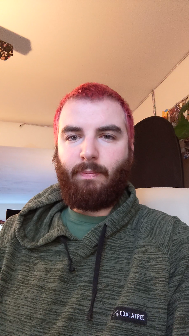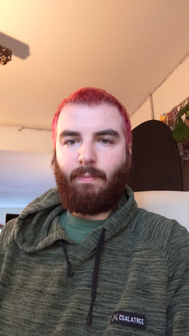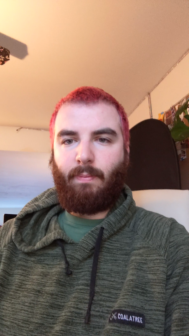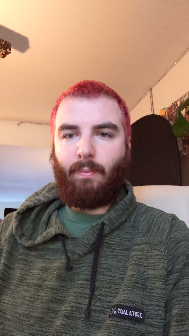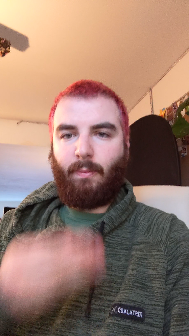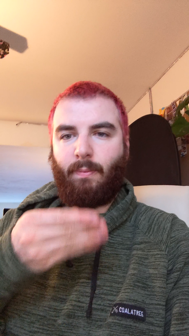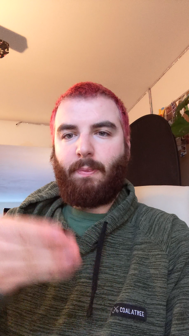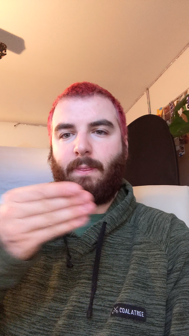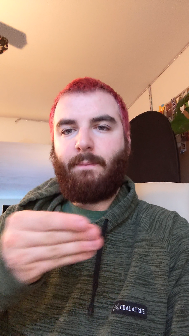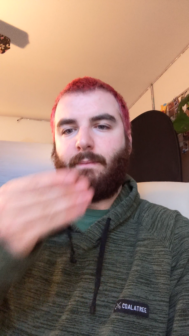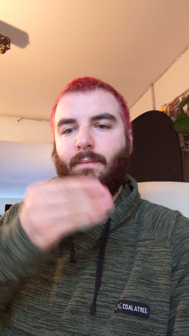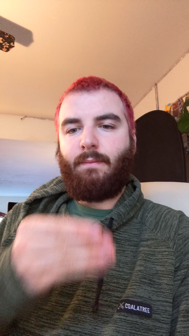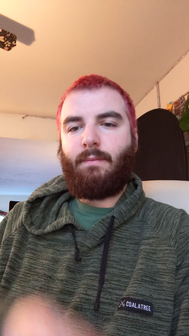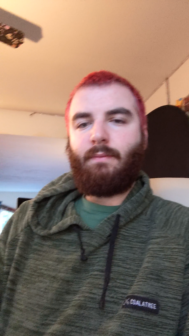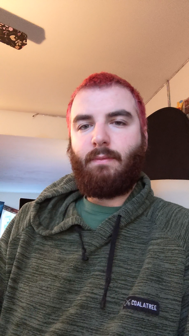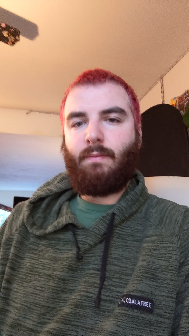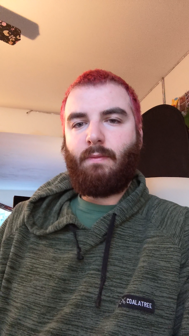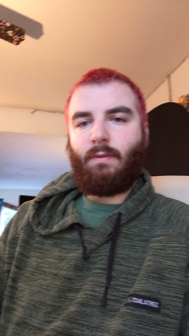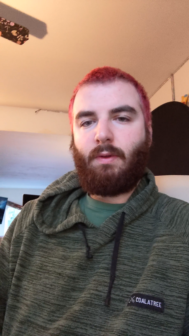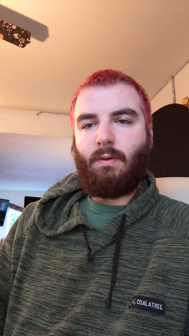shopping